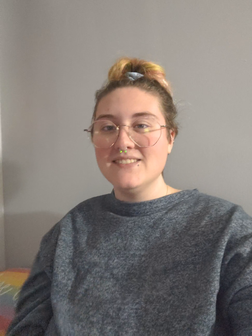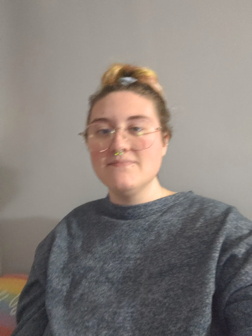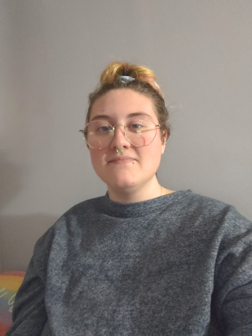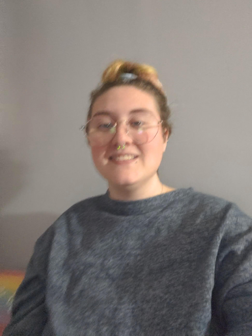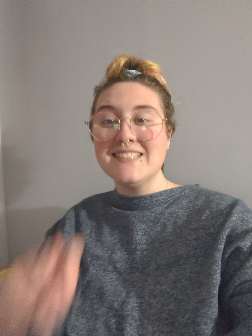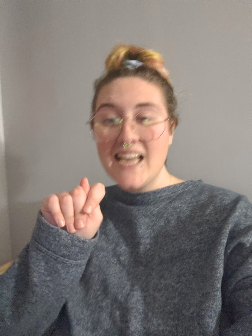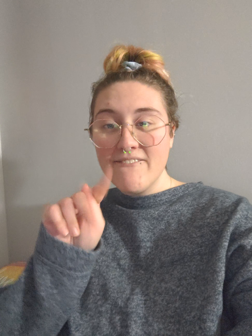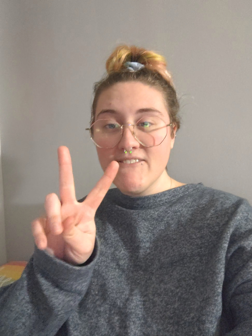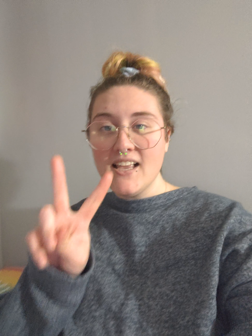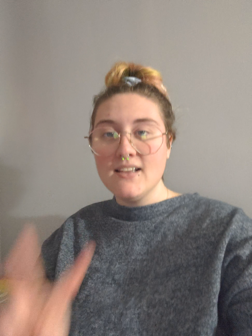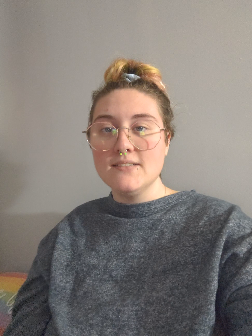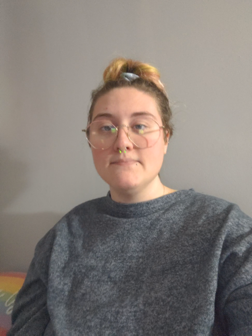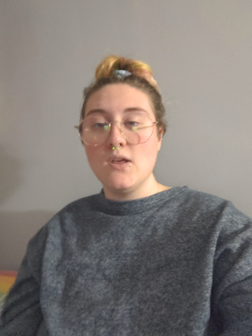TV